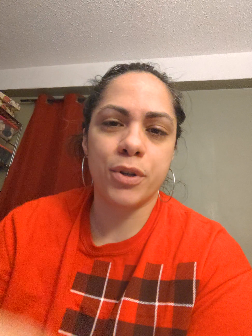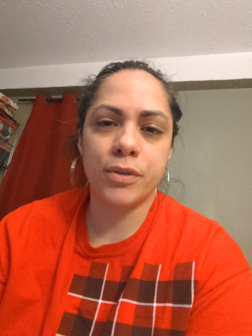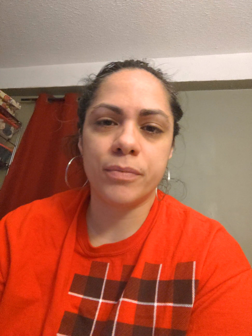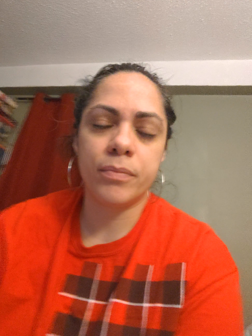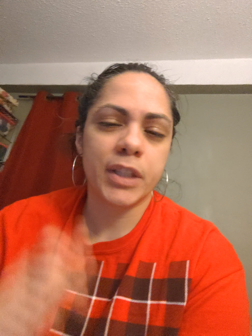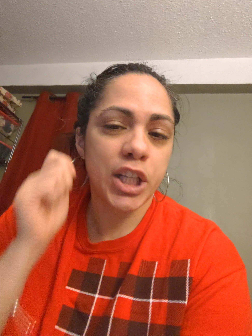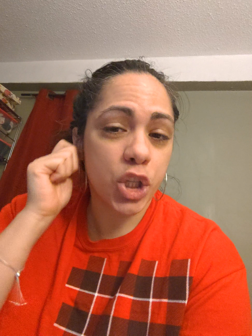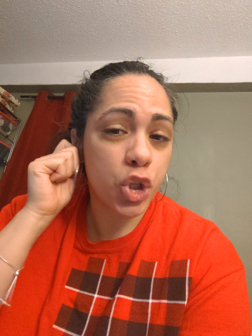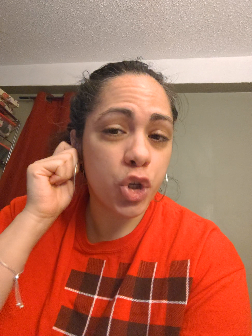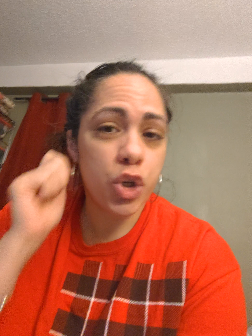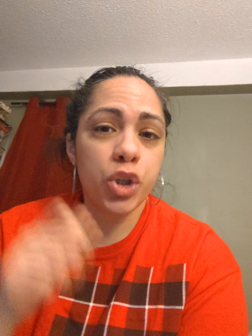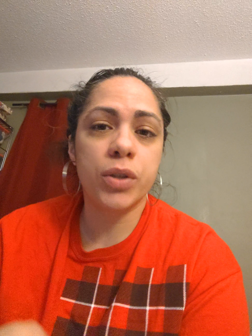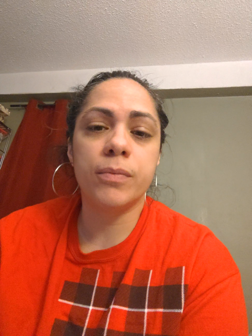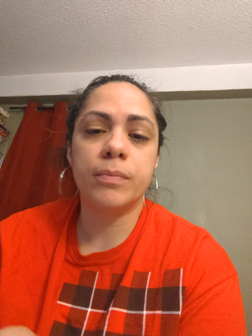ear